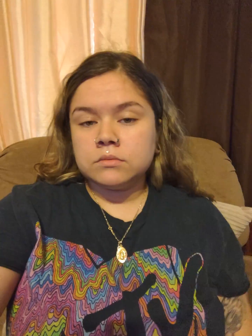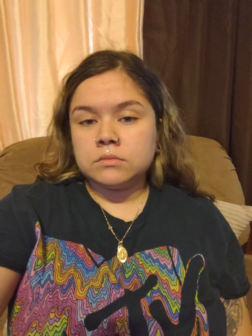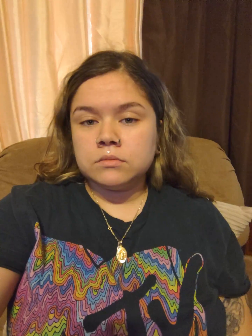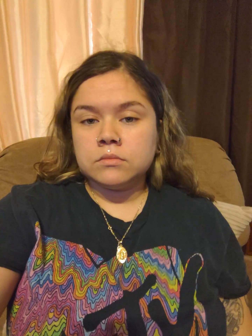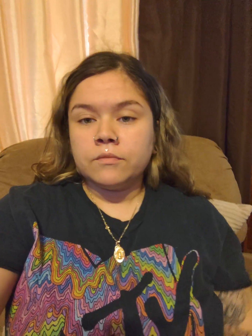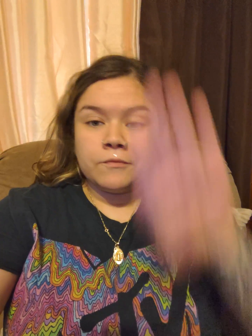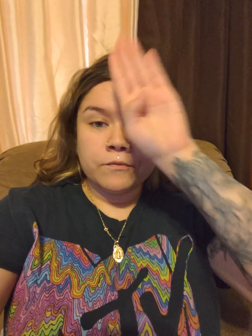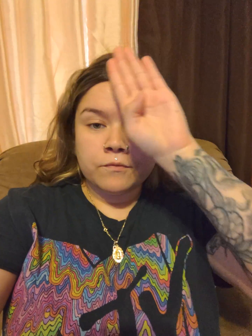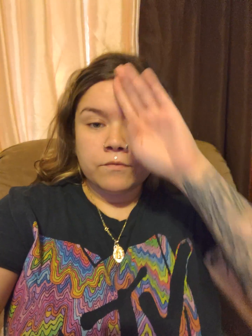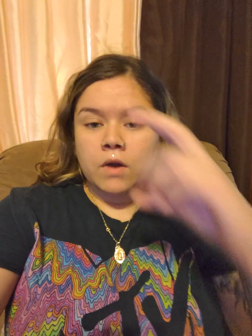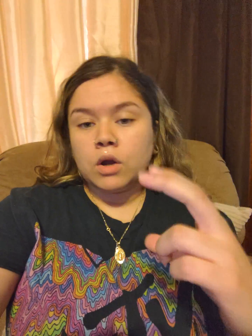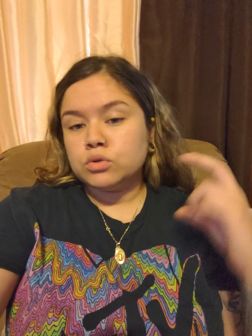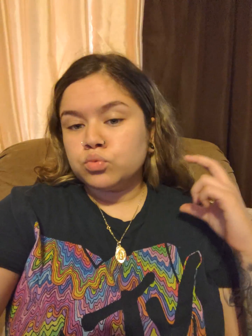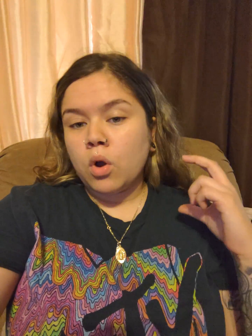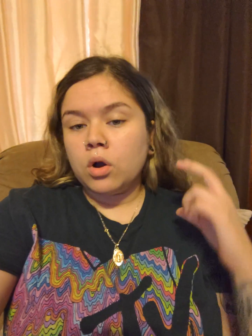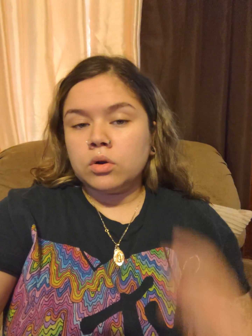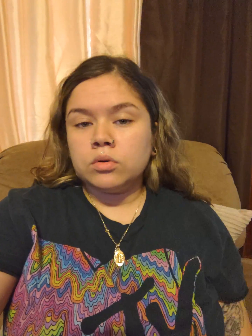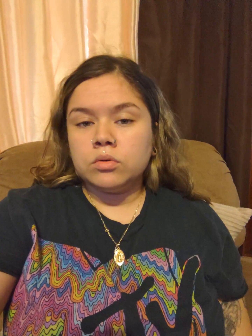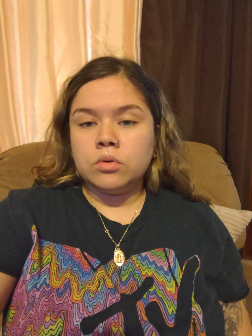fire truck